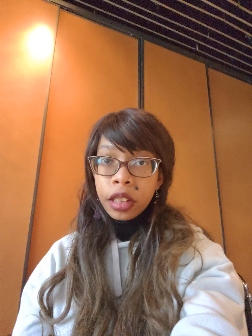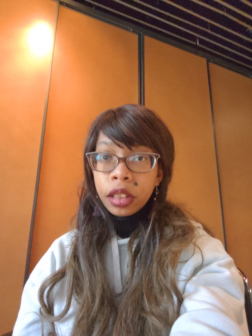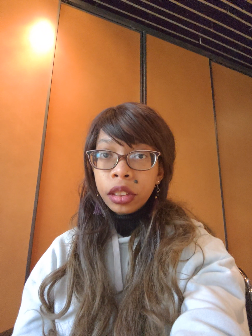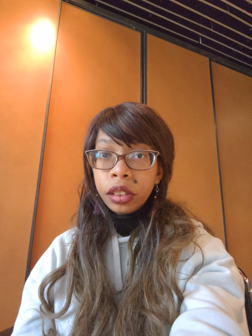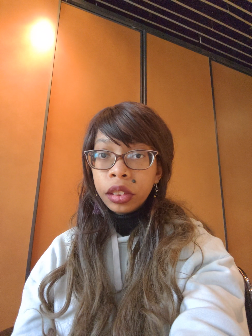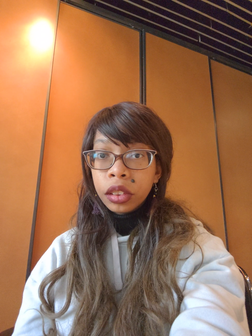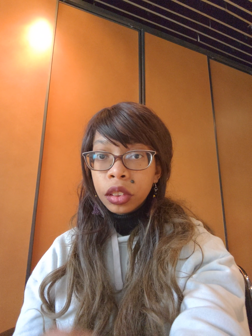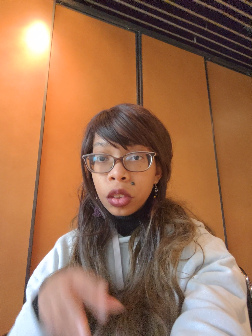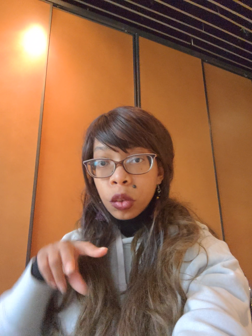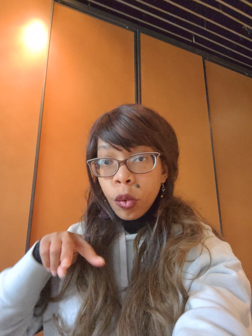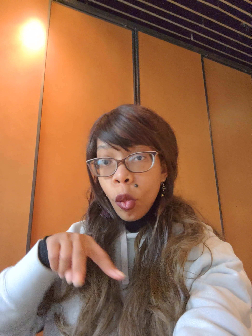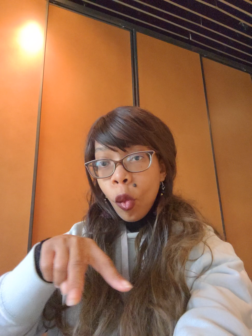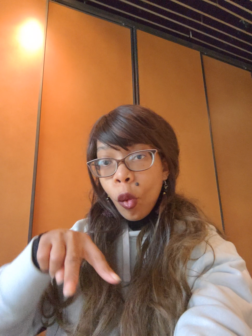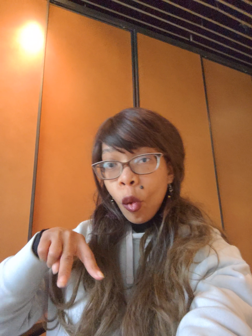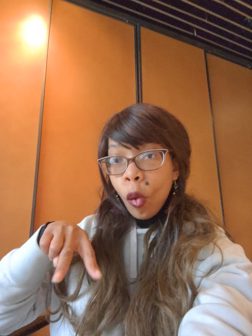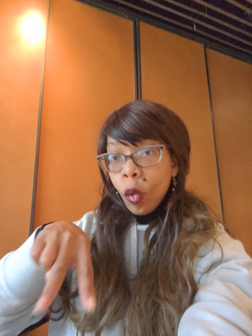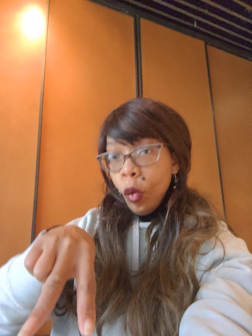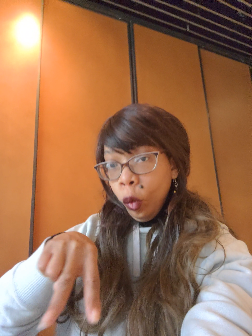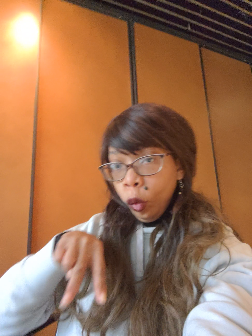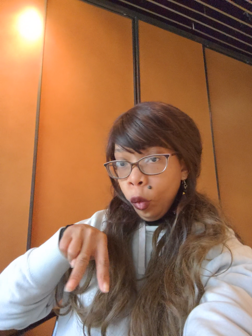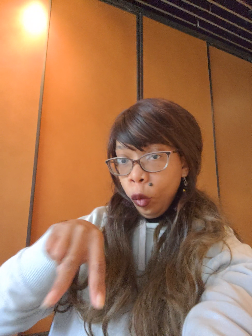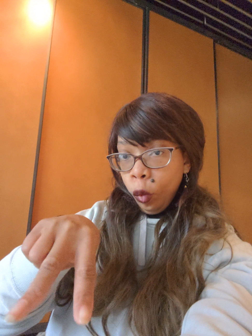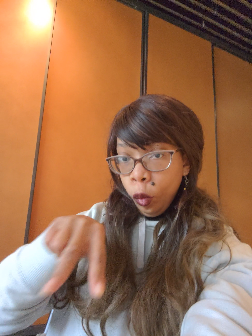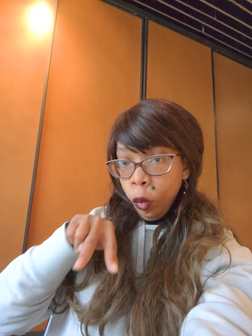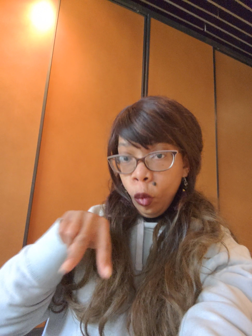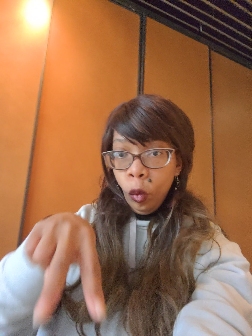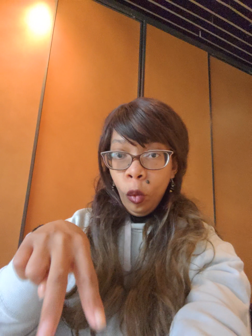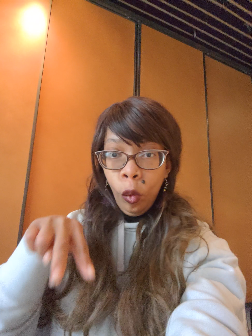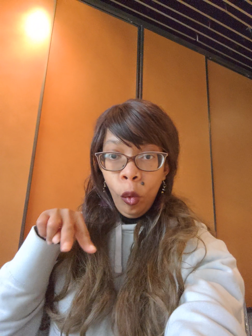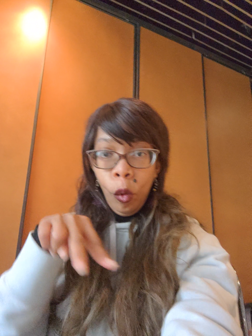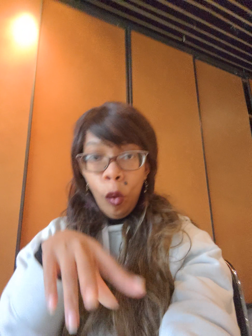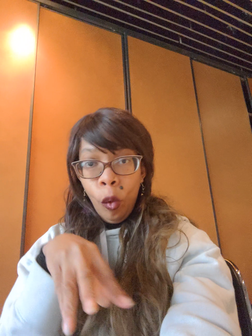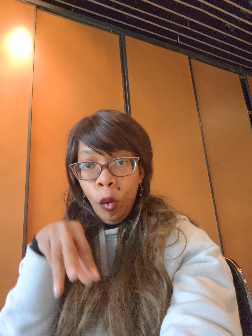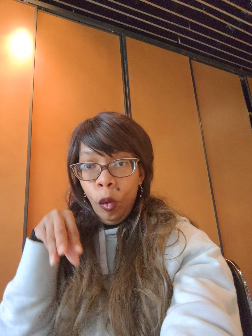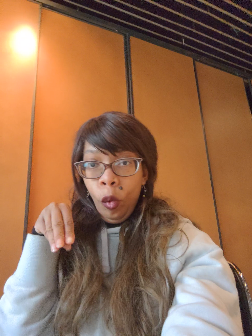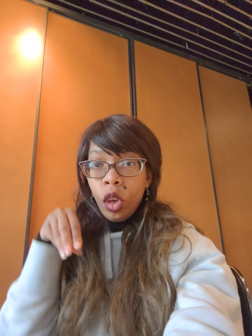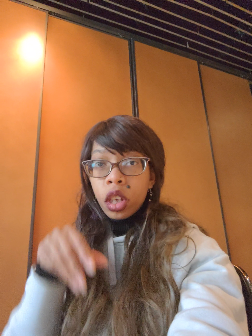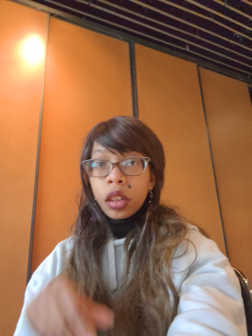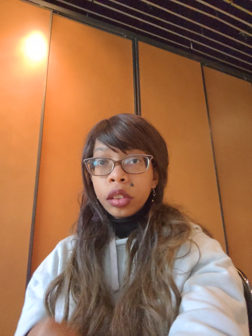vacuum